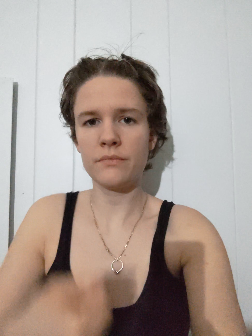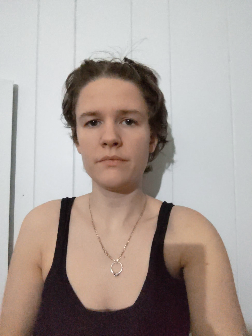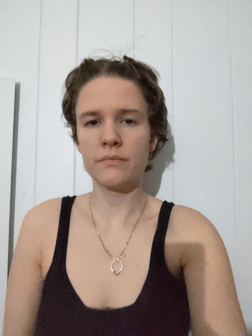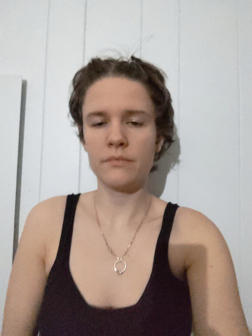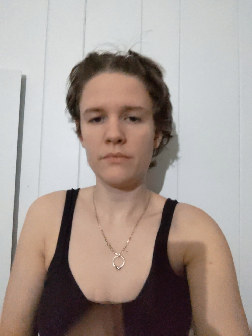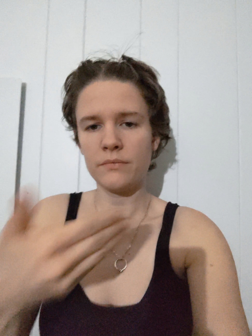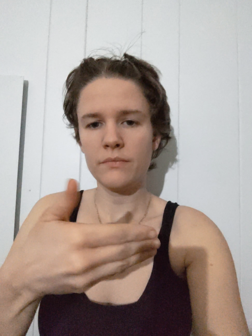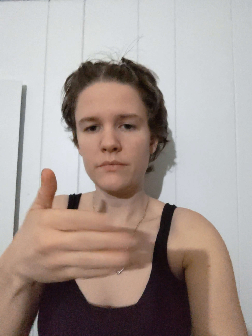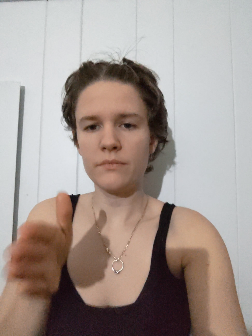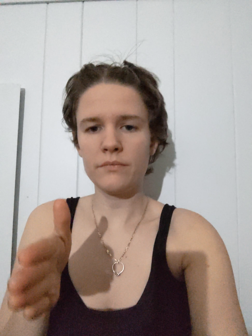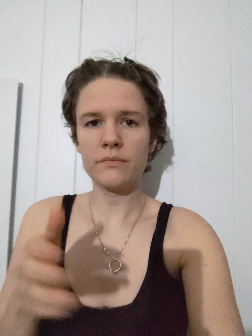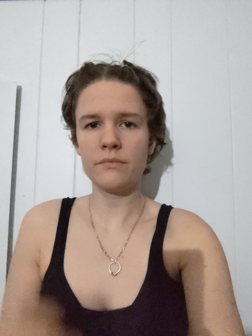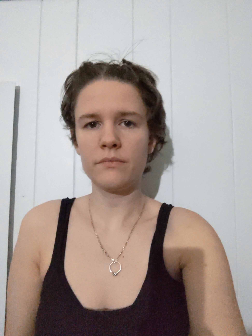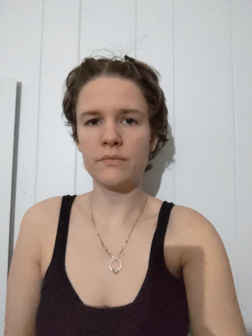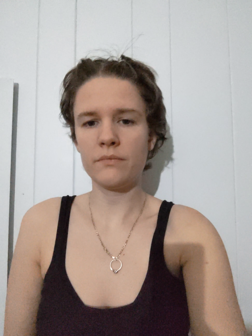room